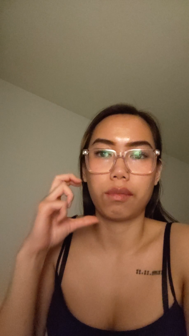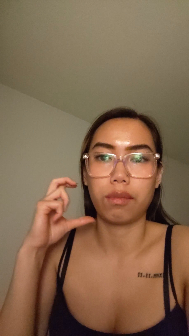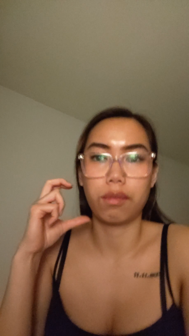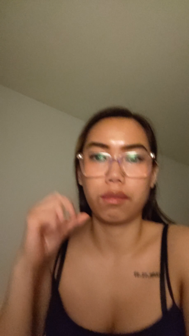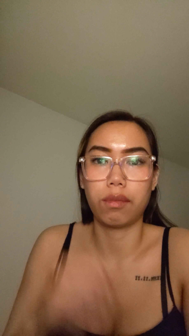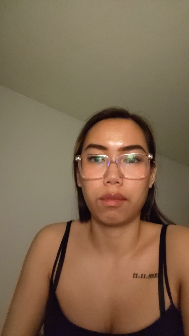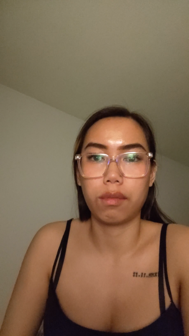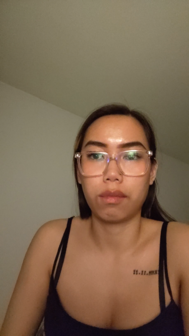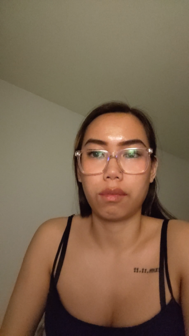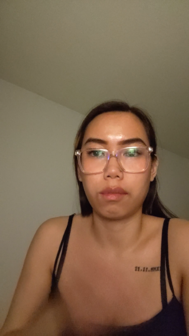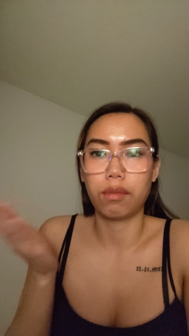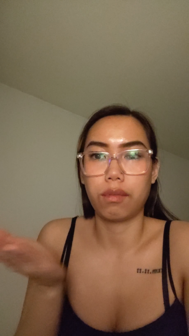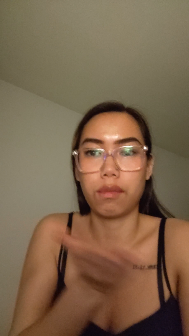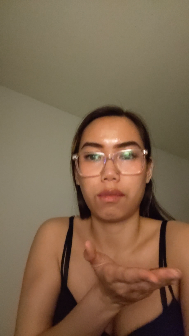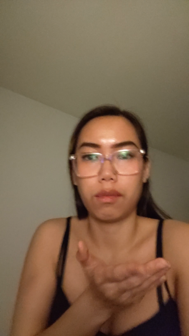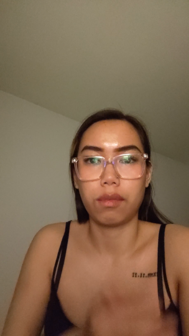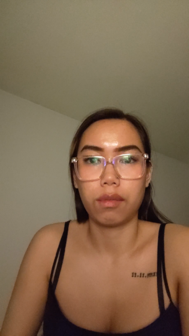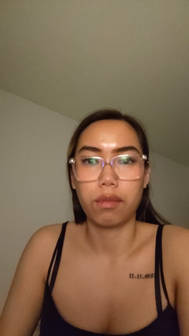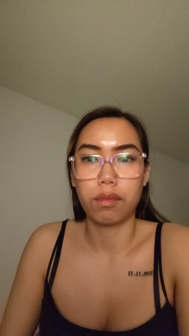bring